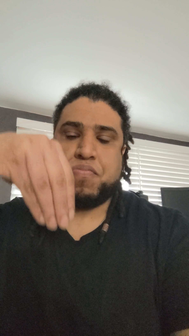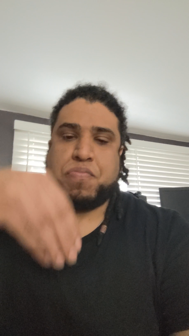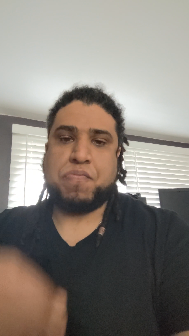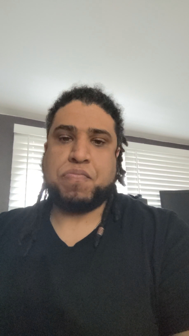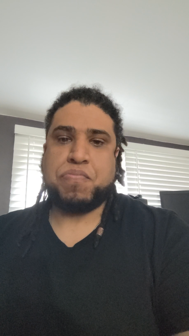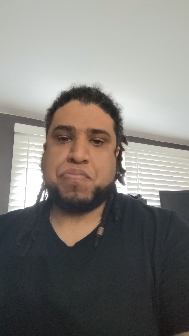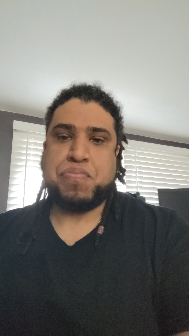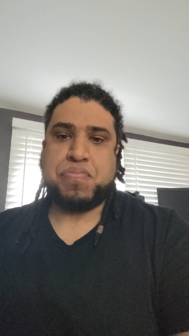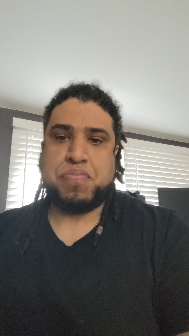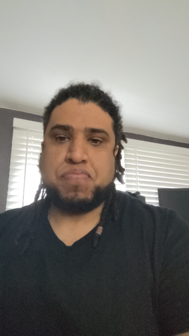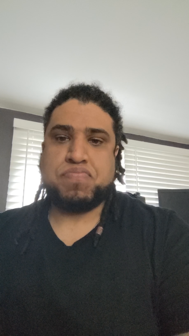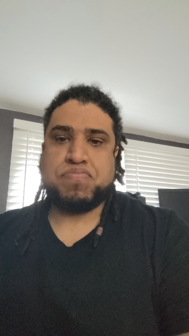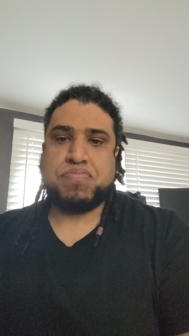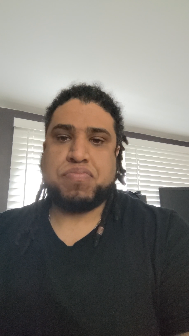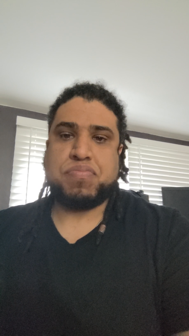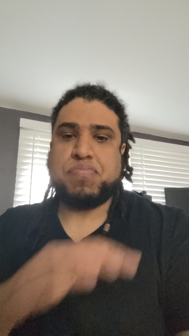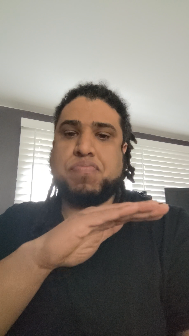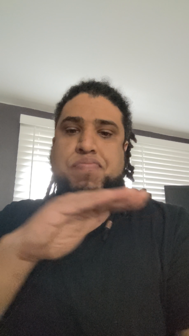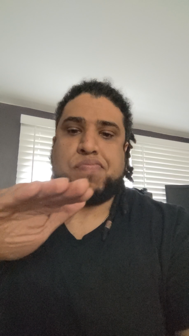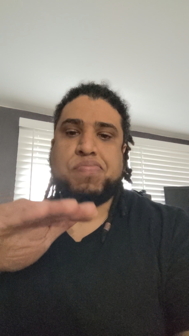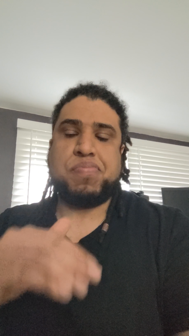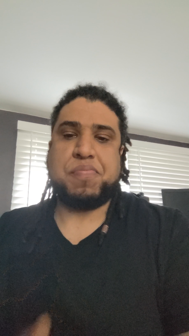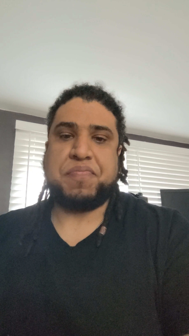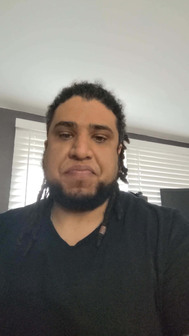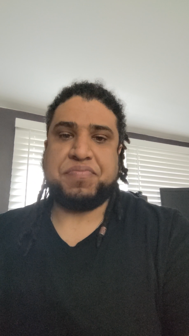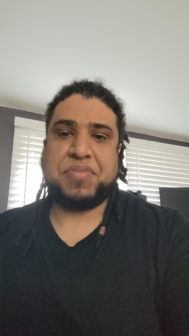nice